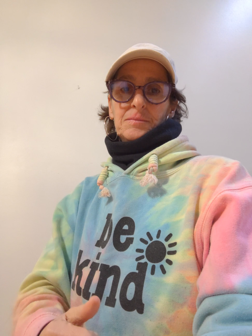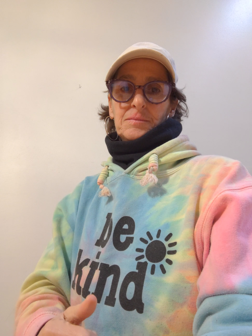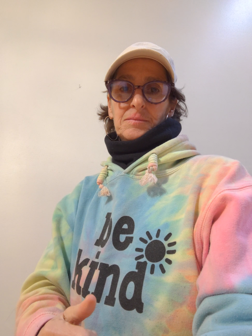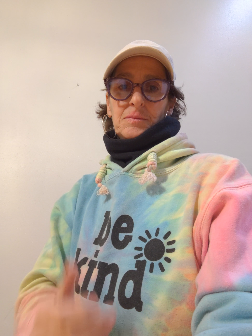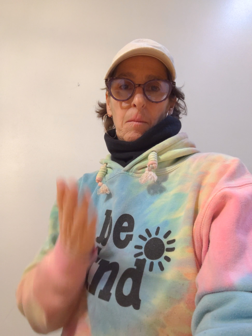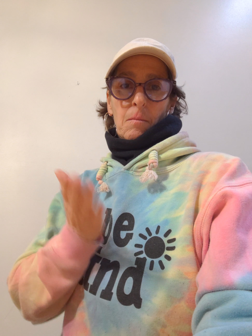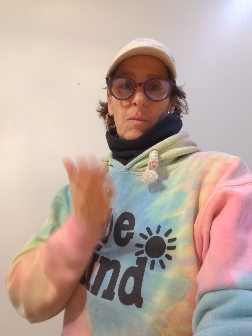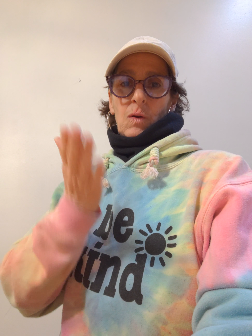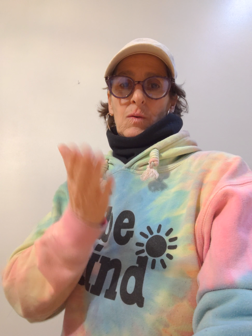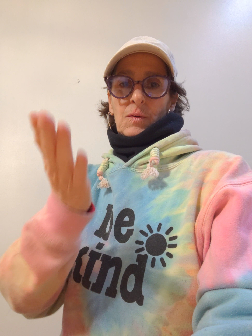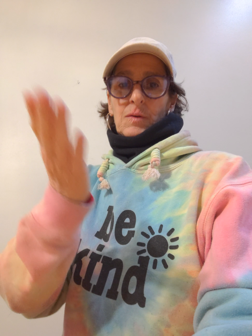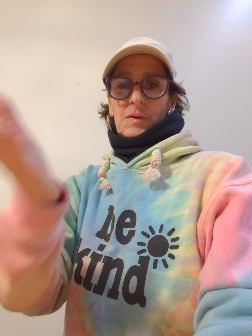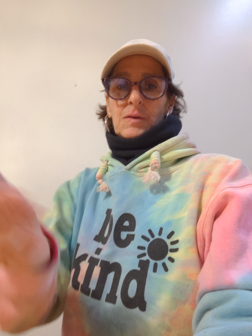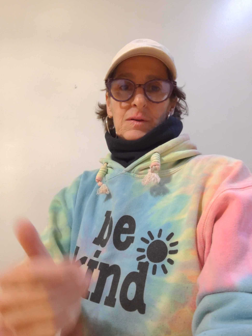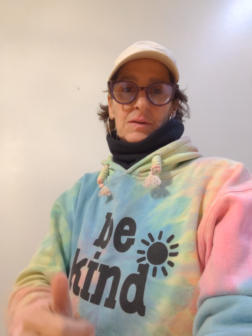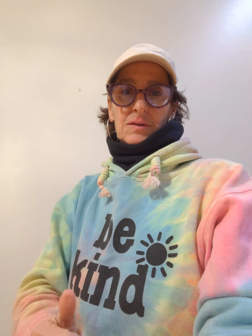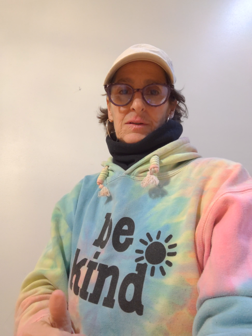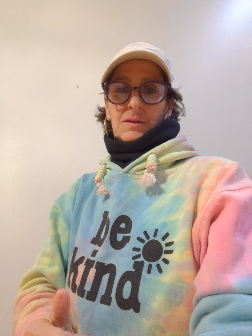boat